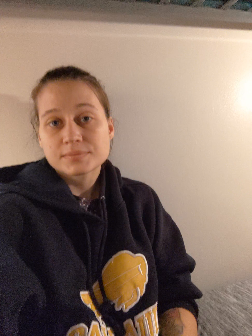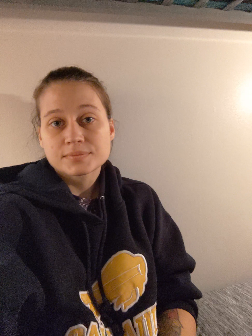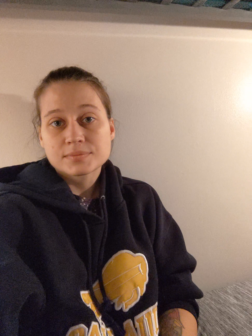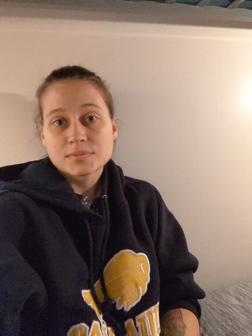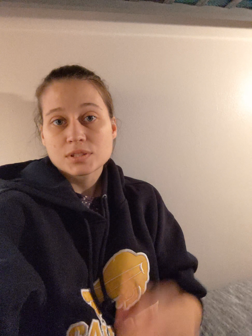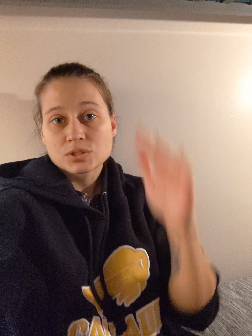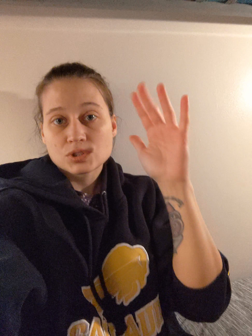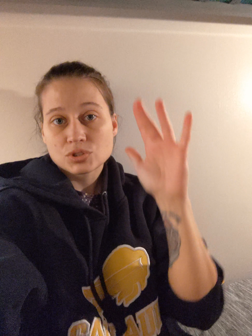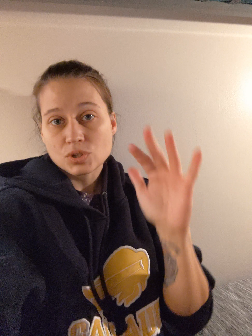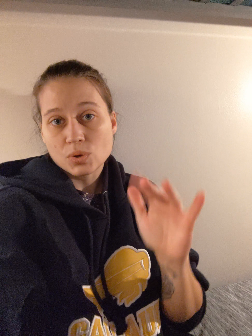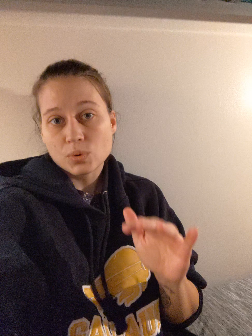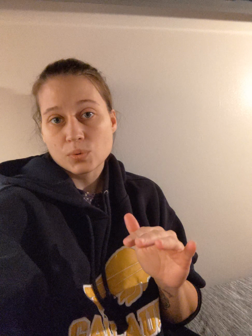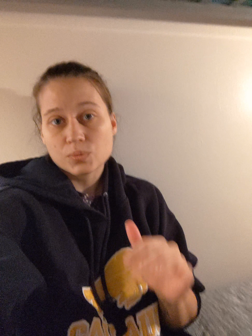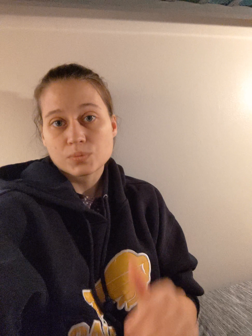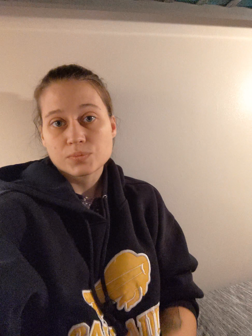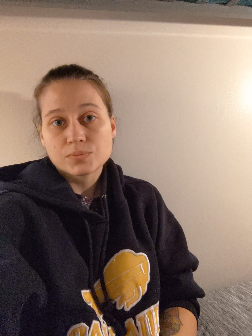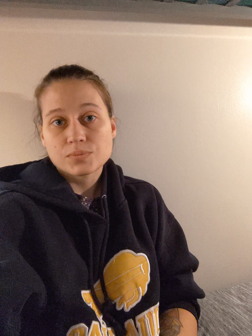snow